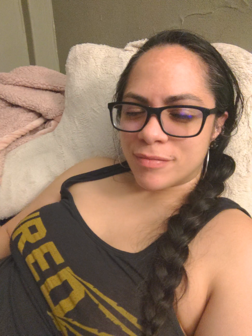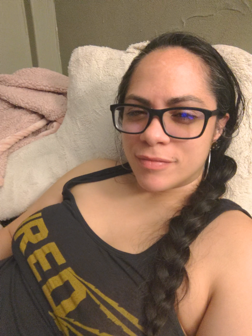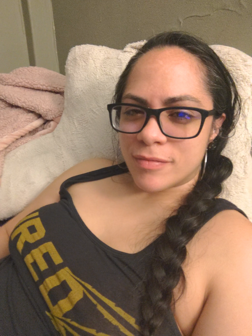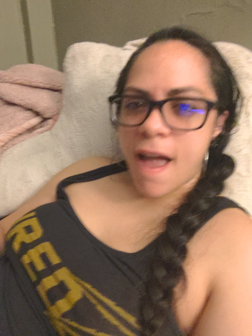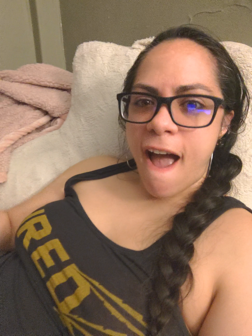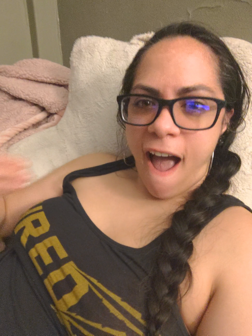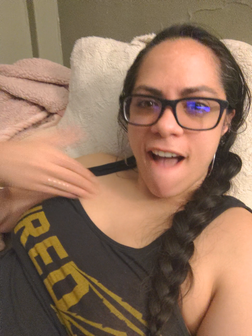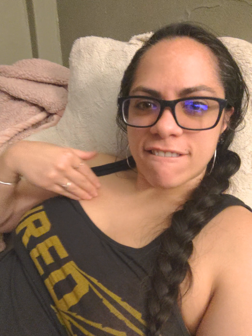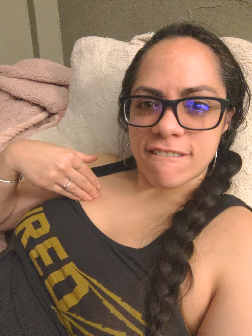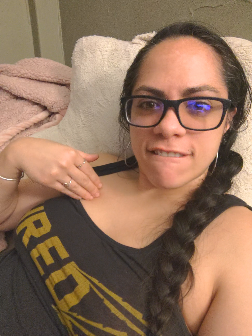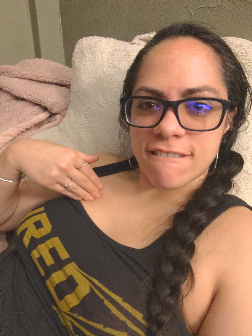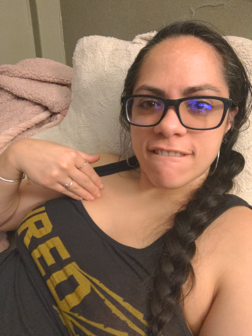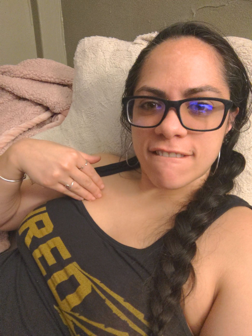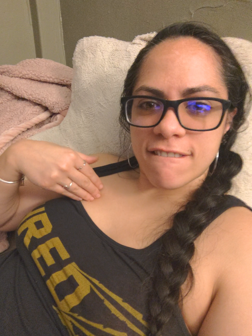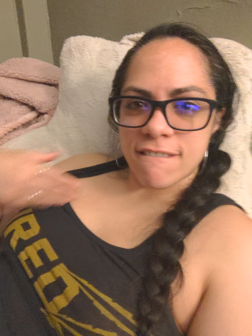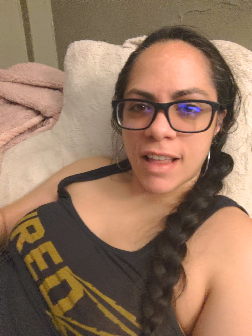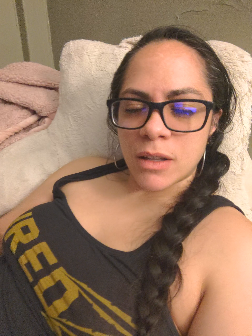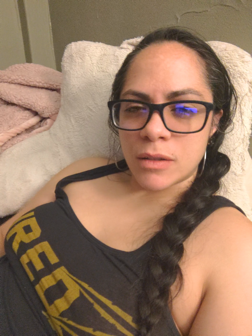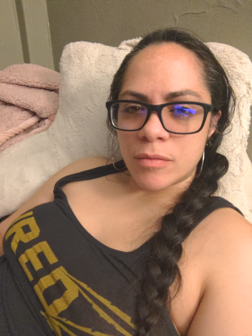have